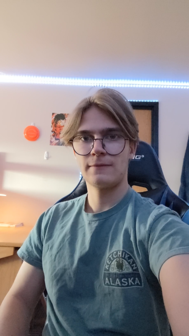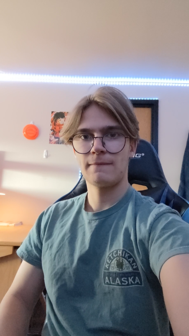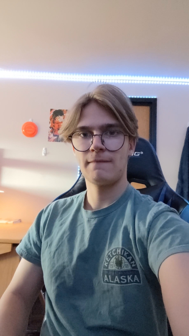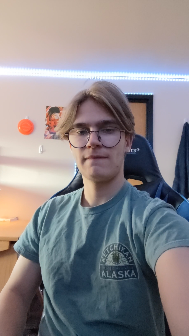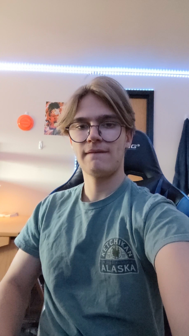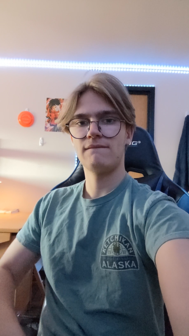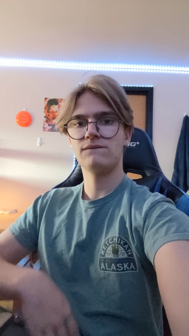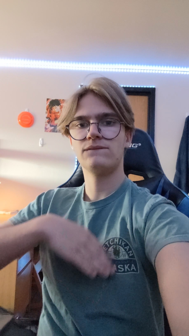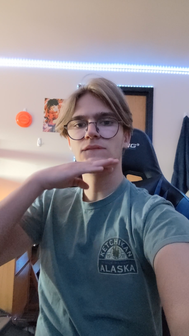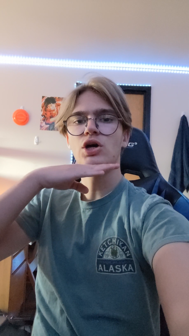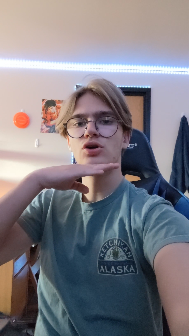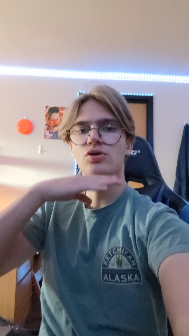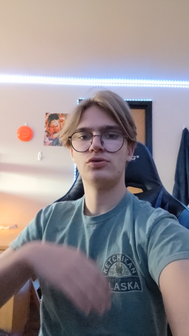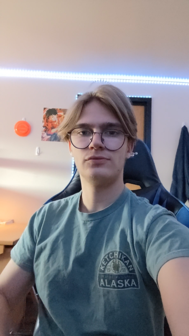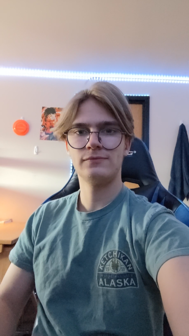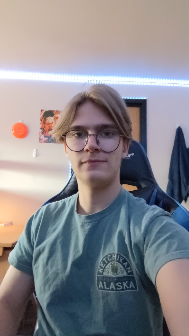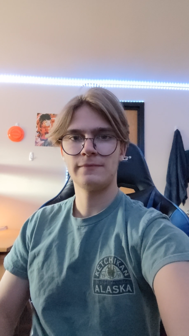full